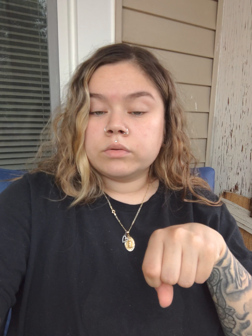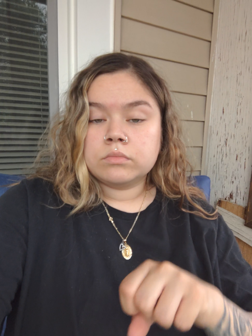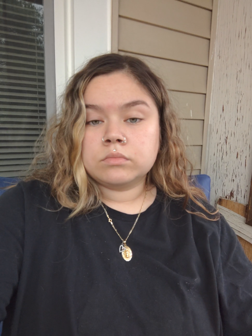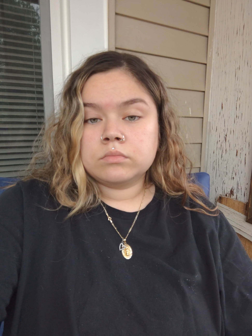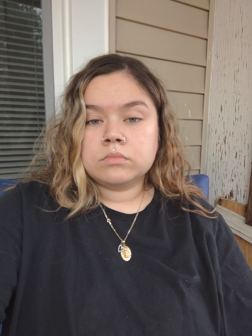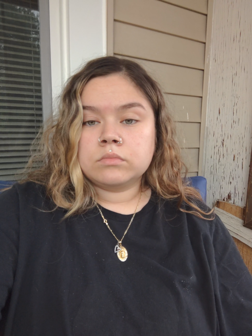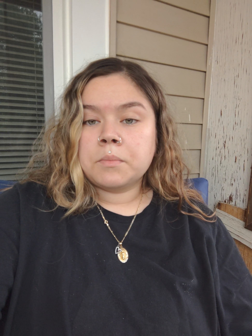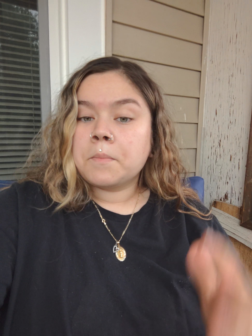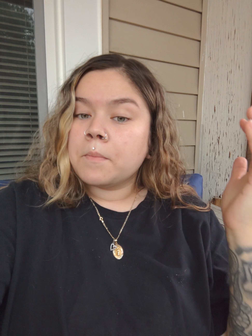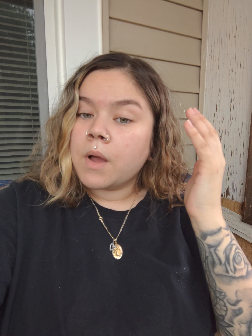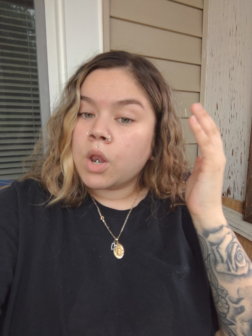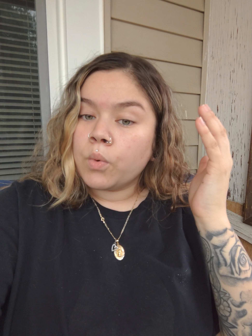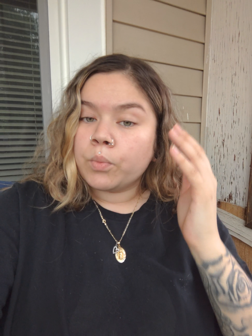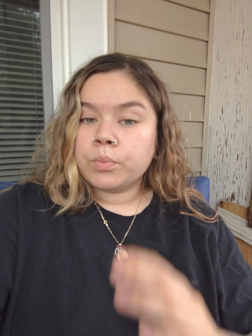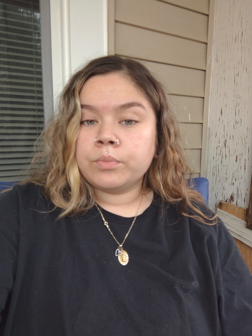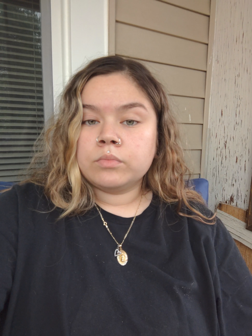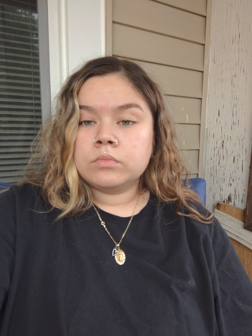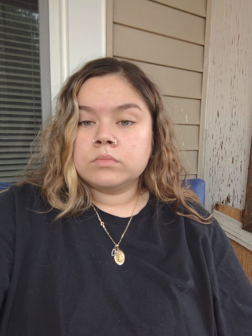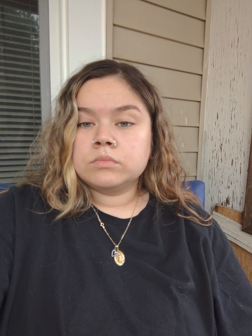pillow